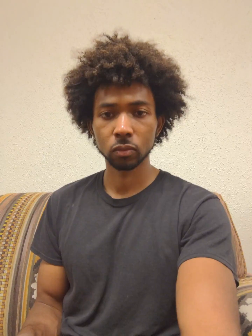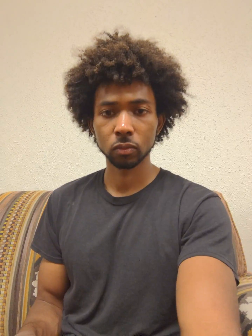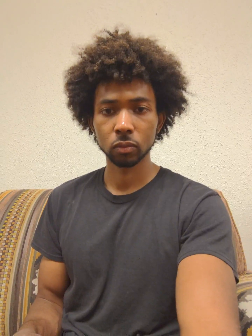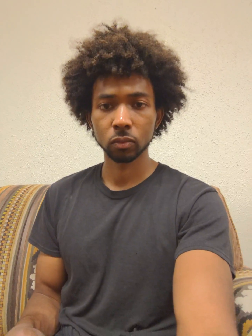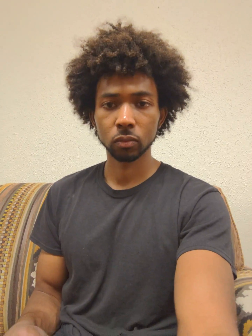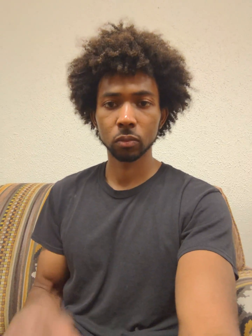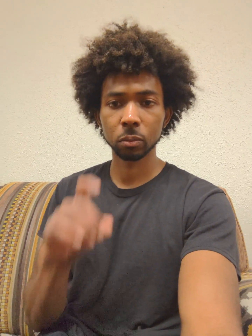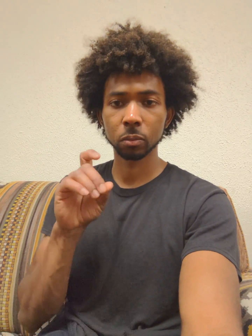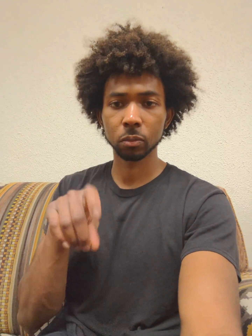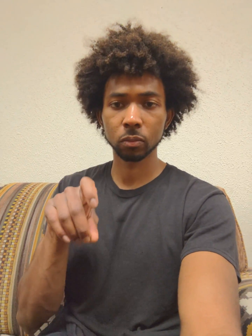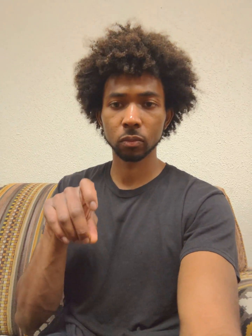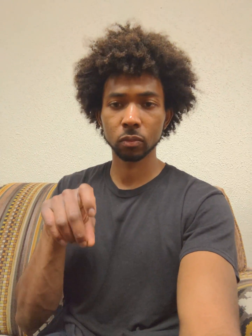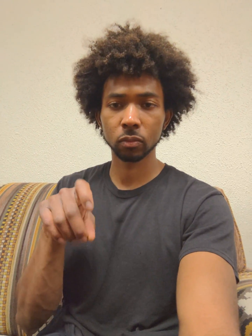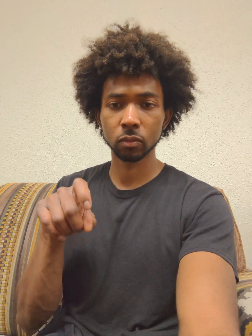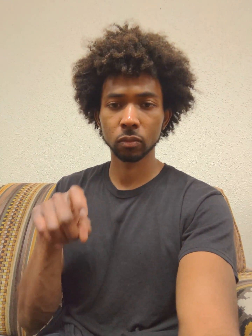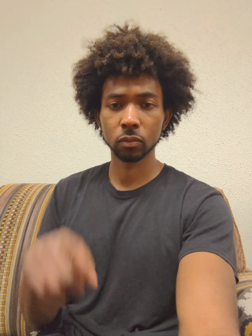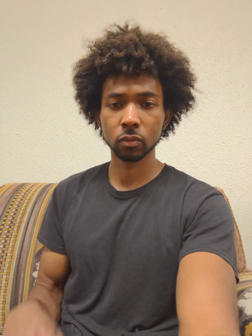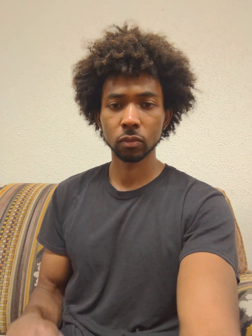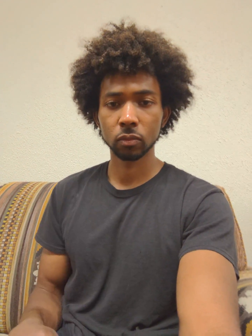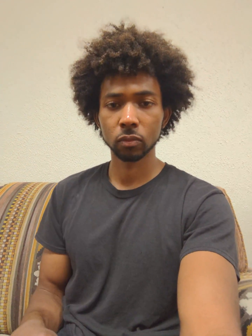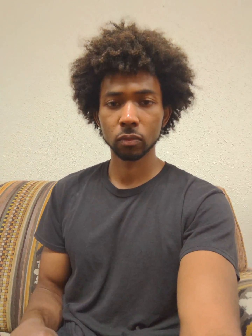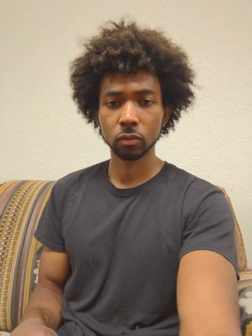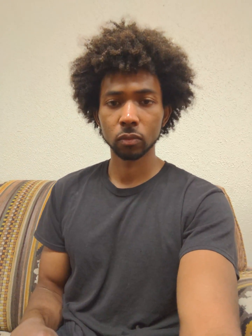should